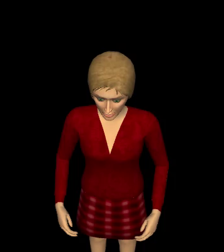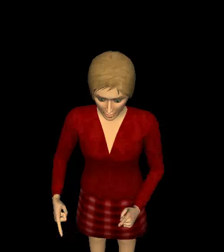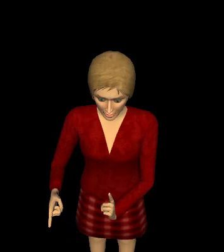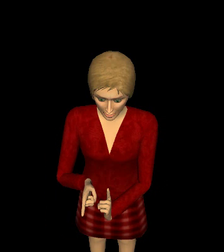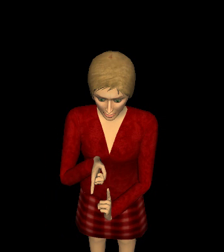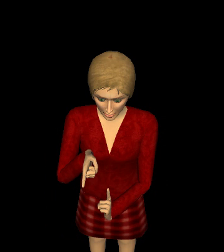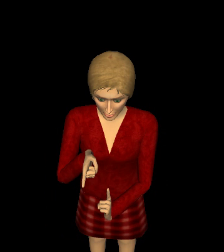مهم